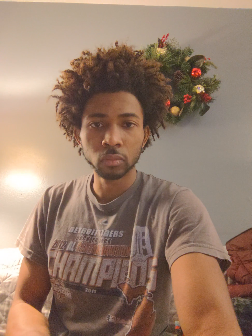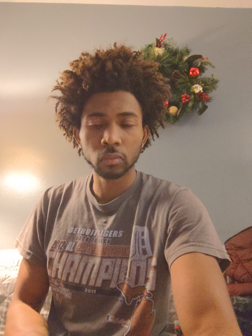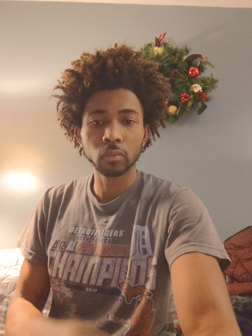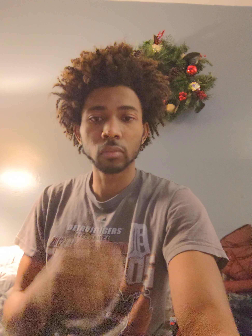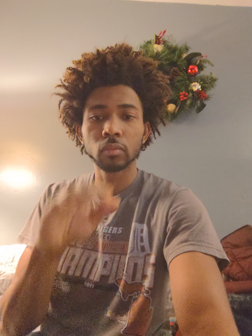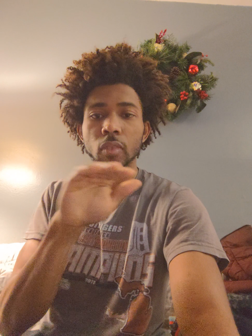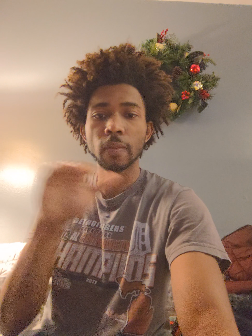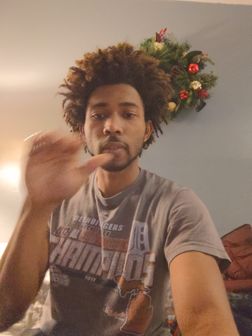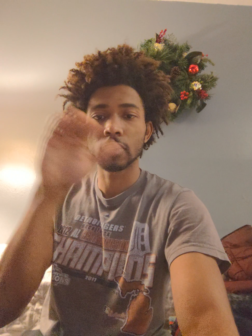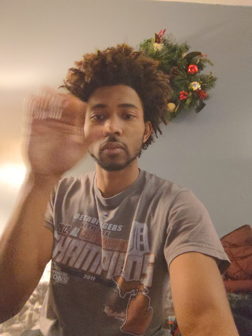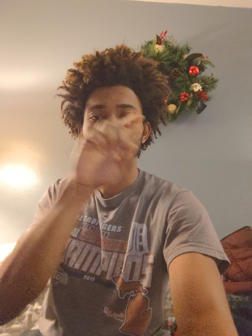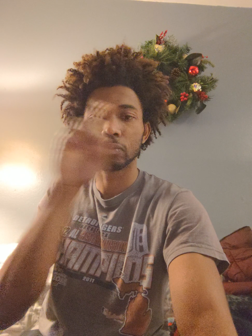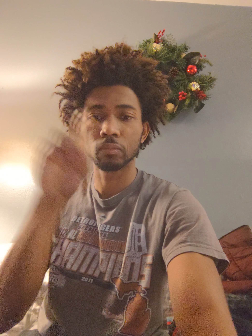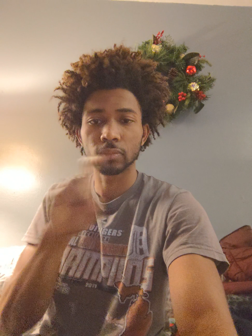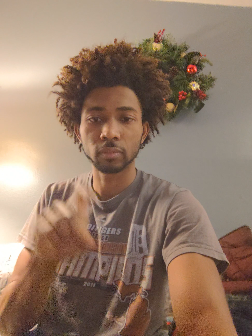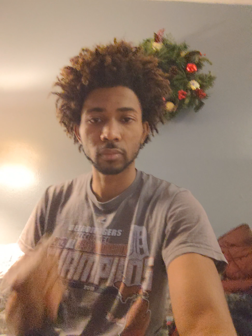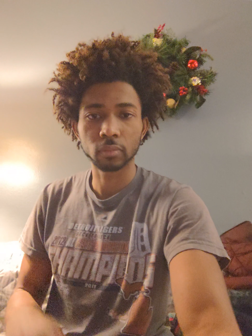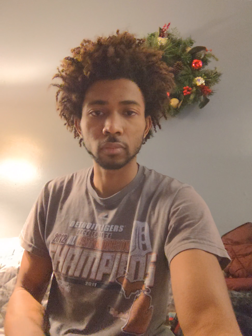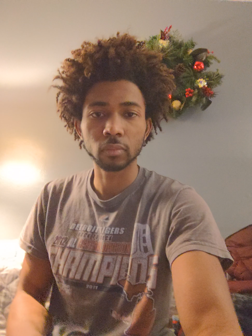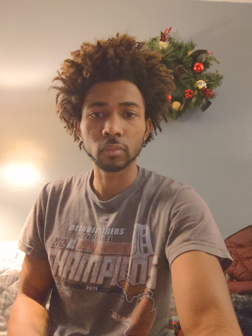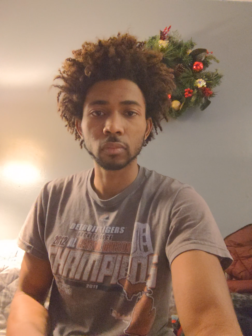closet